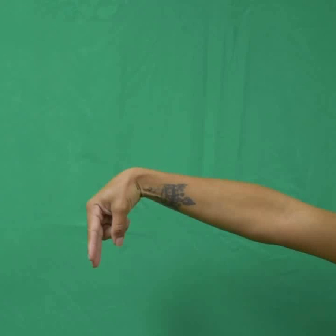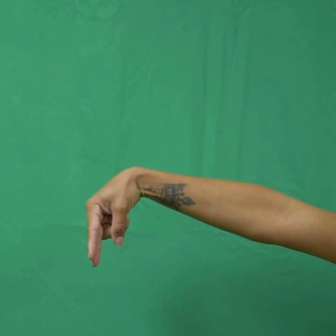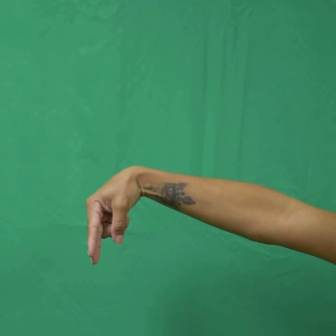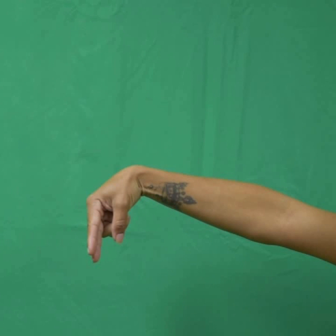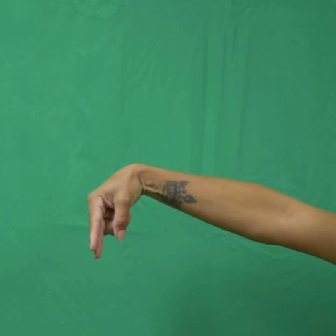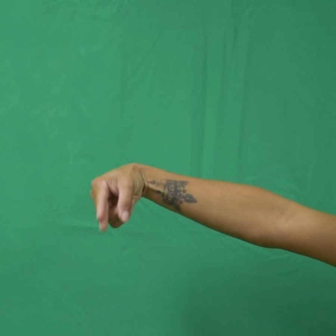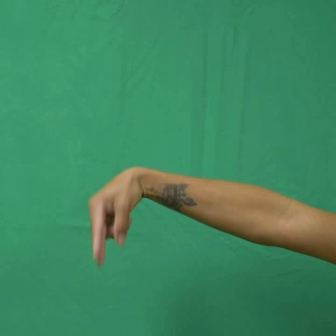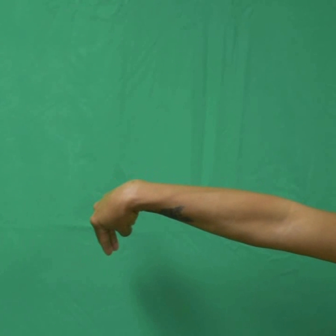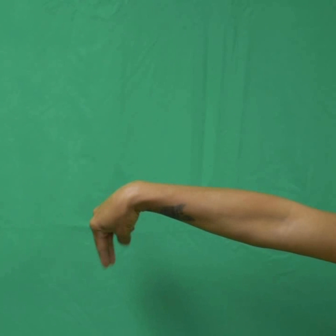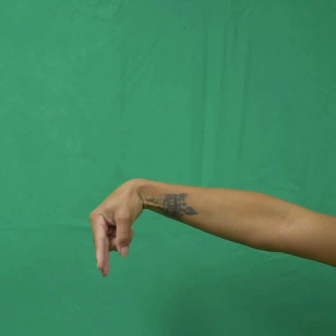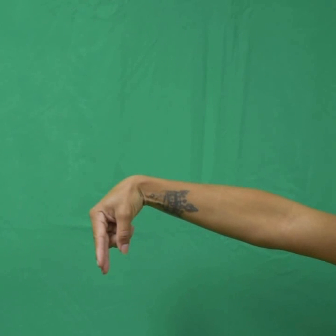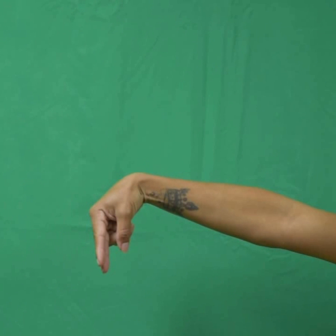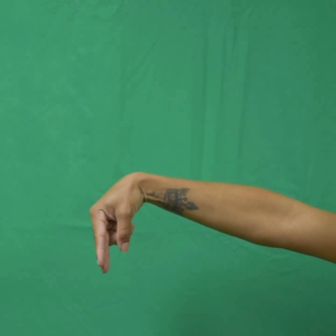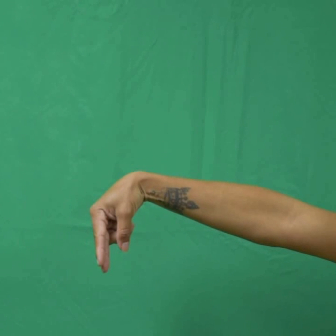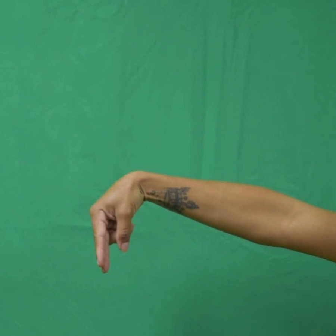Ñ